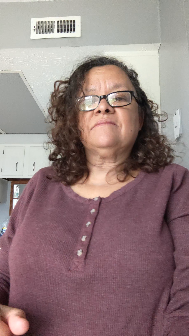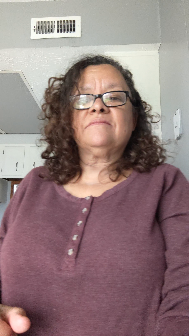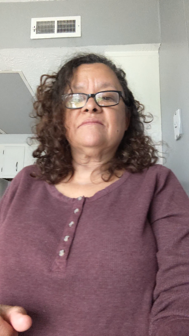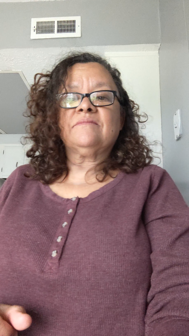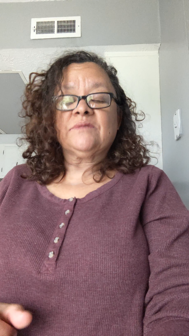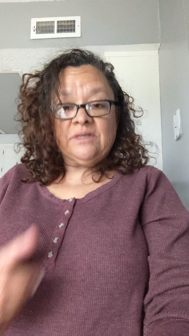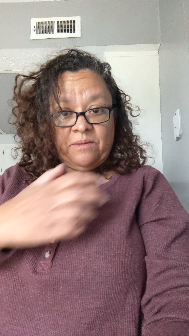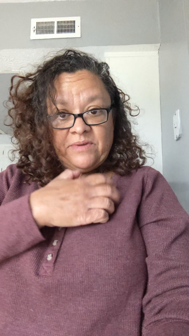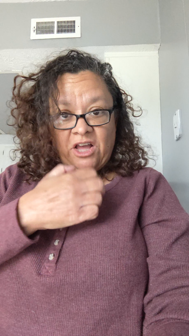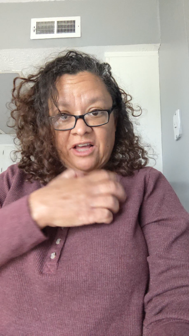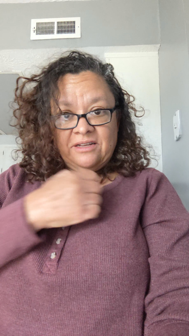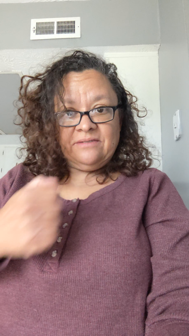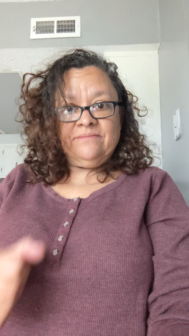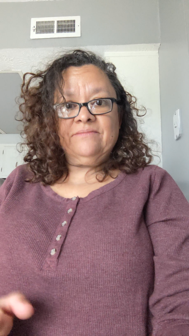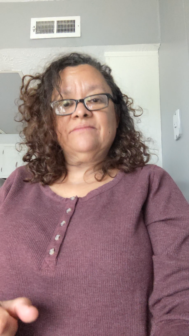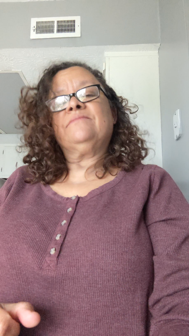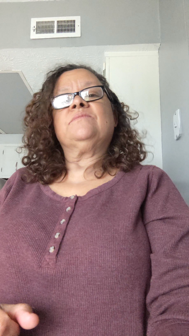bear